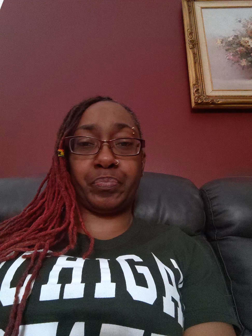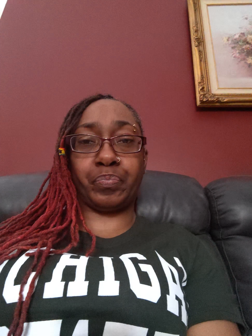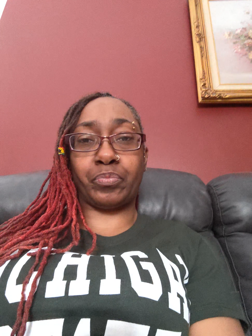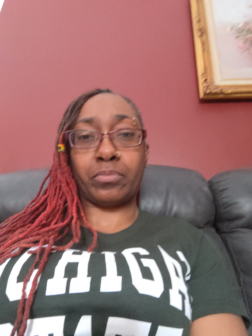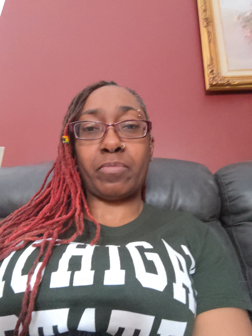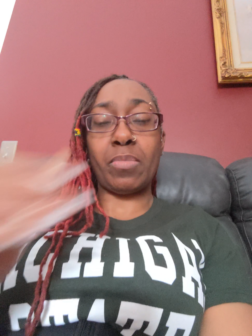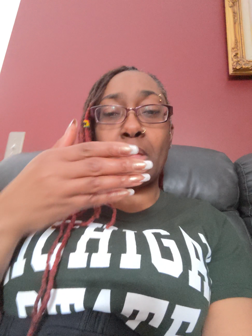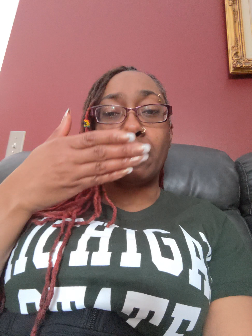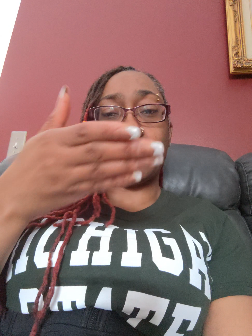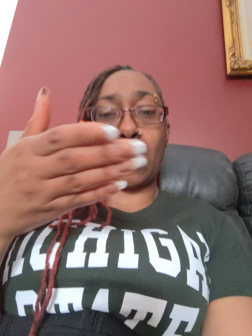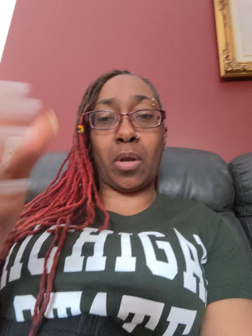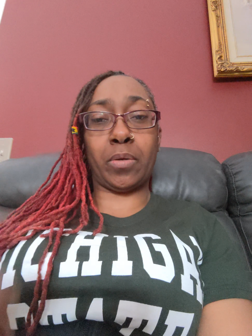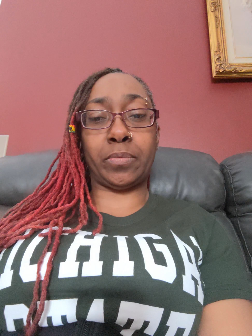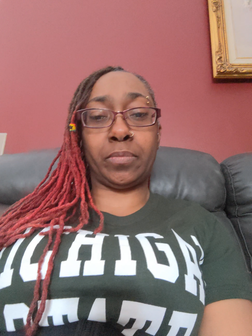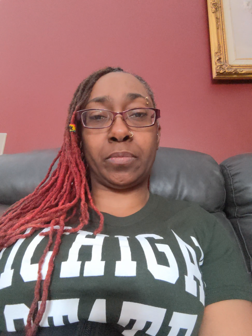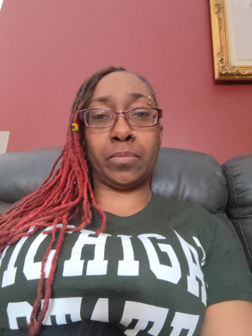there